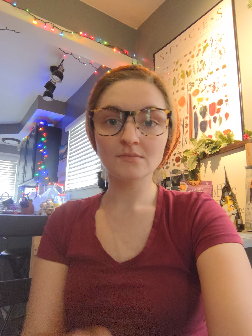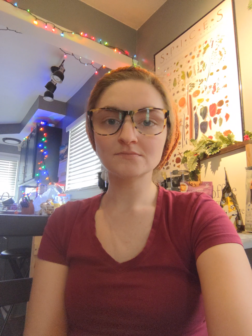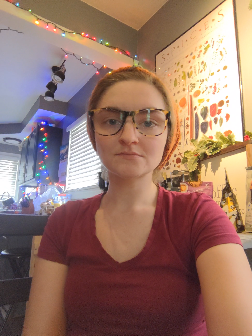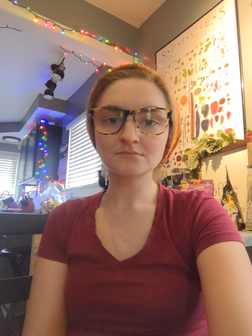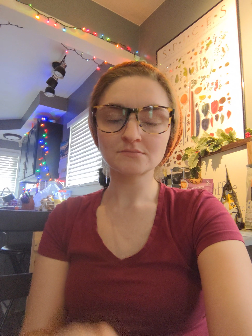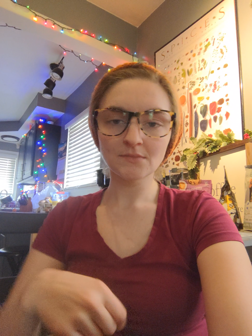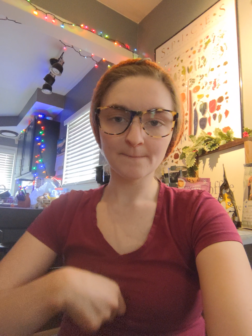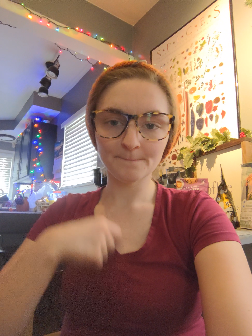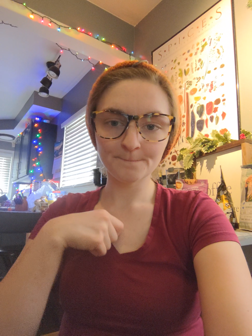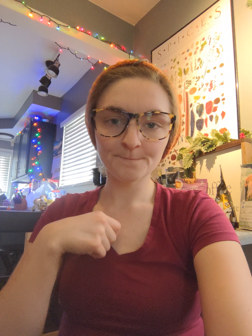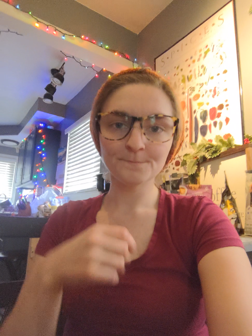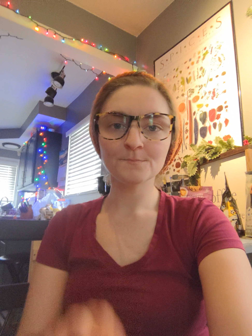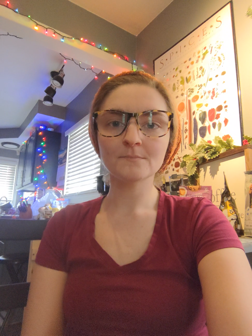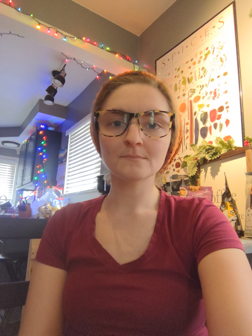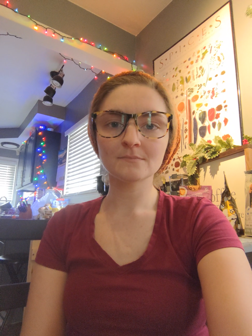zipper